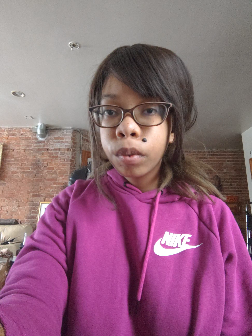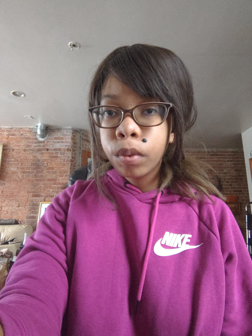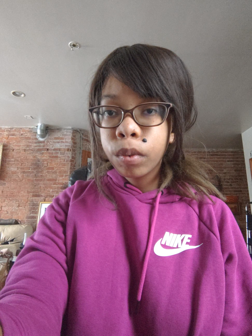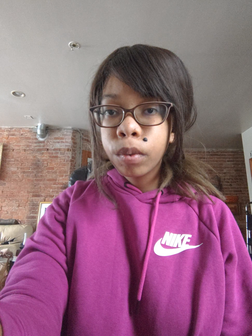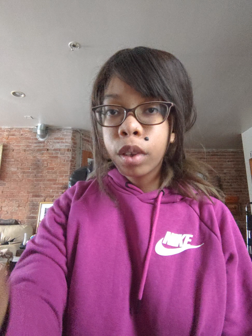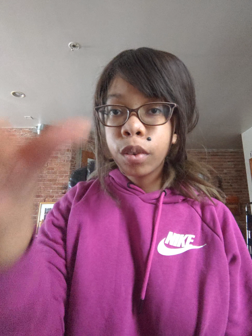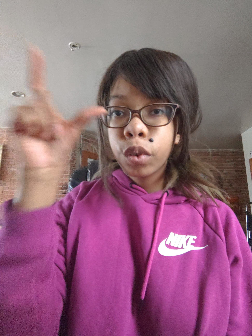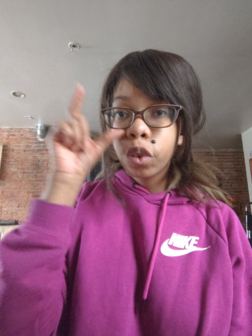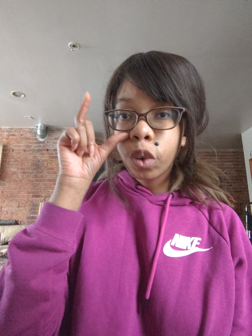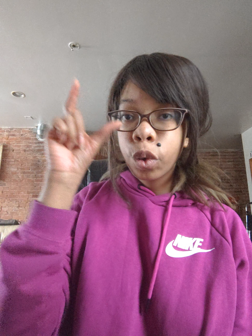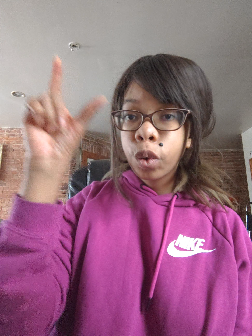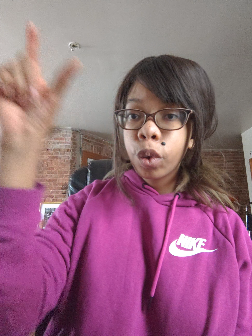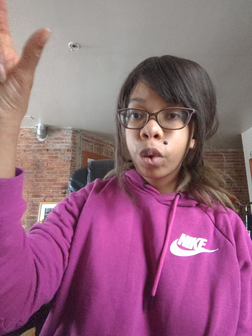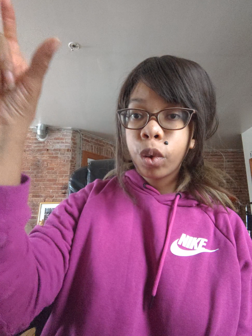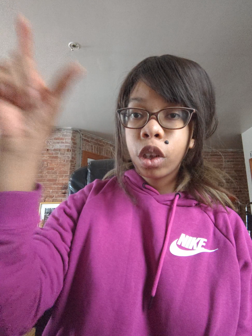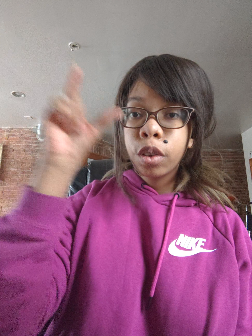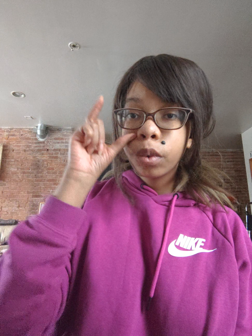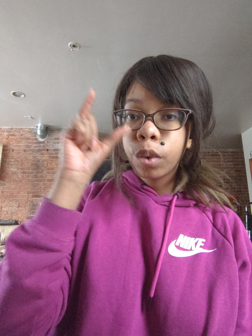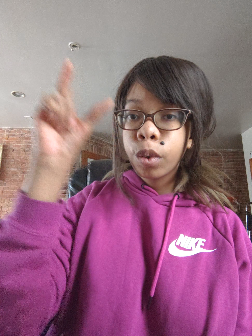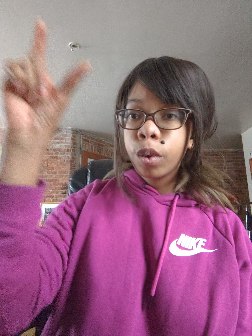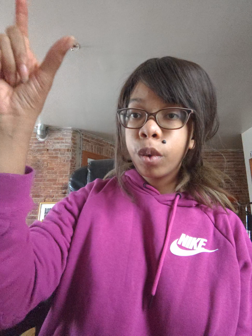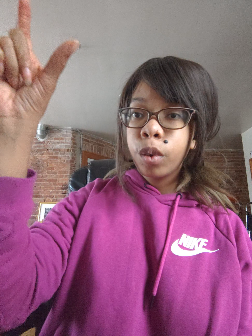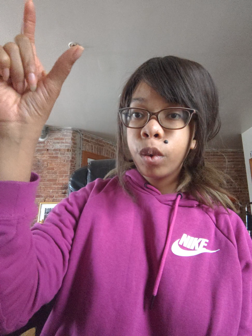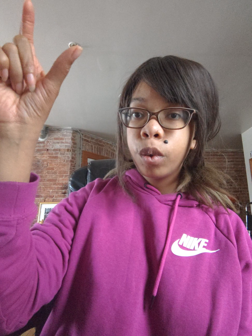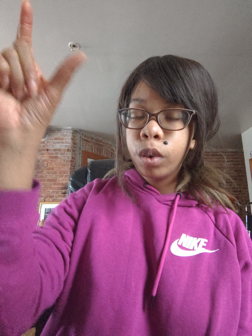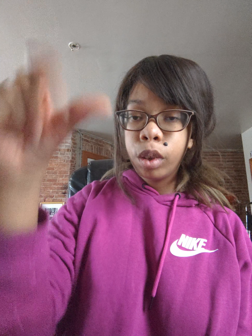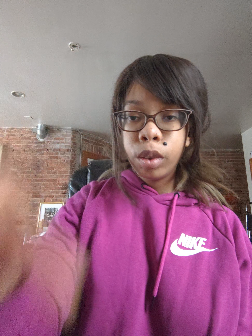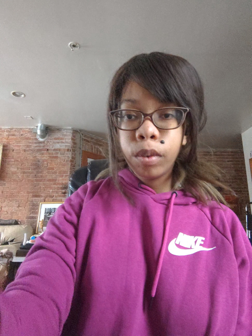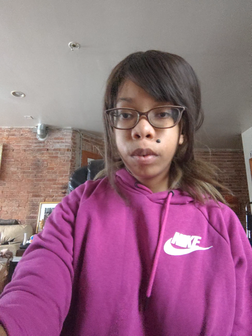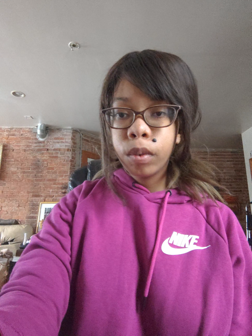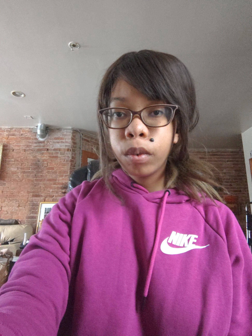moon